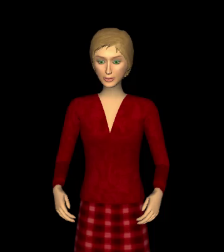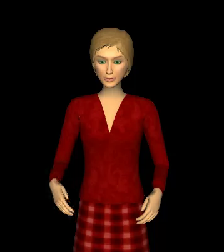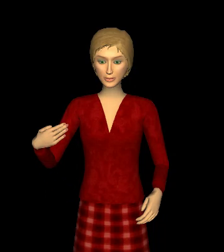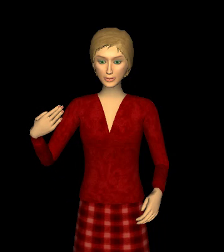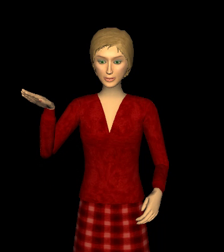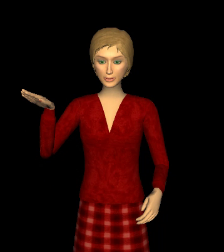آخر